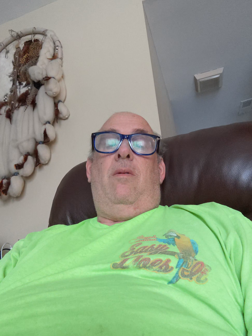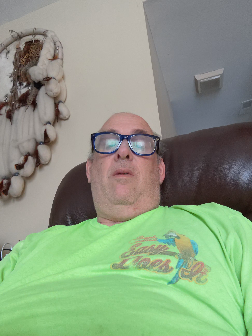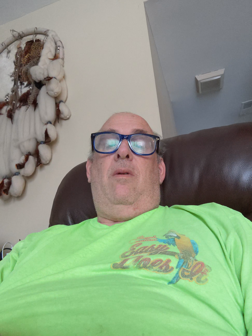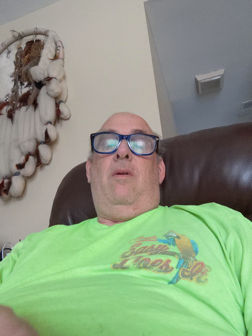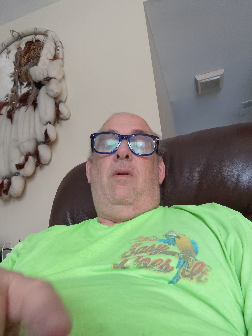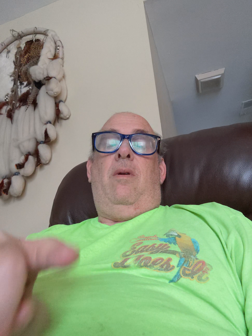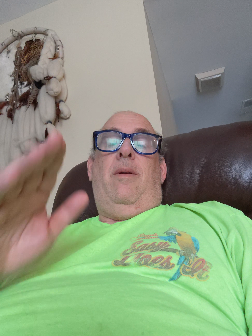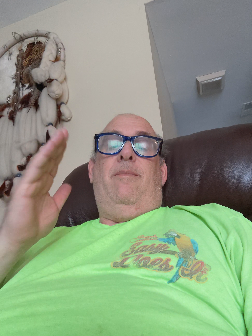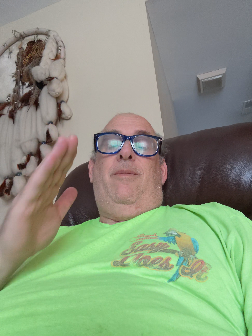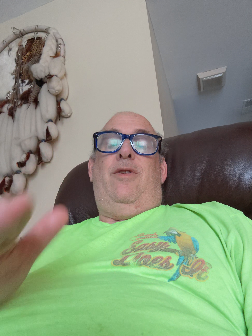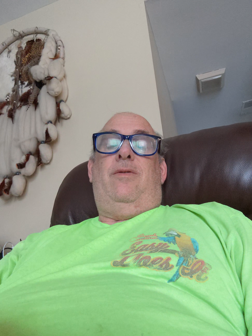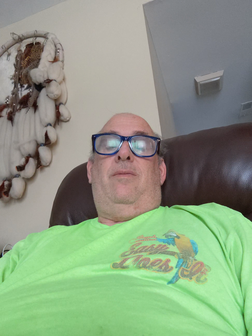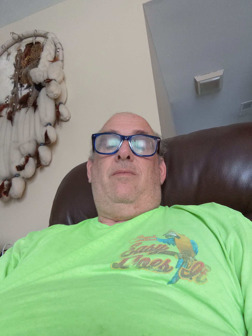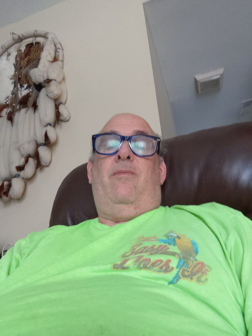beside